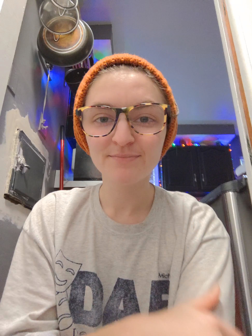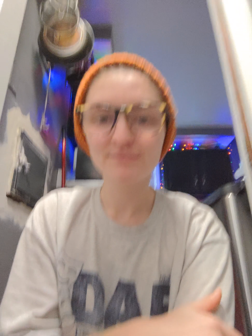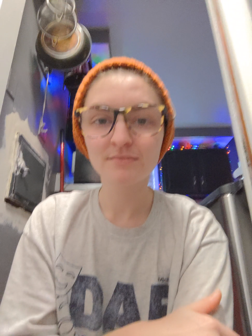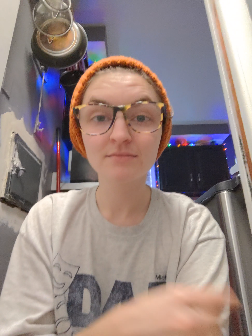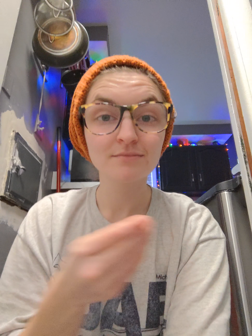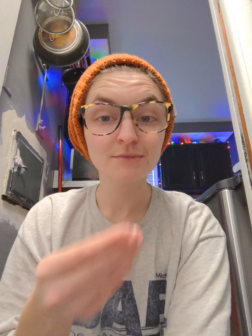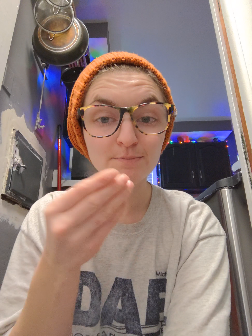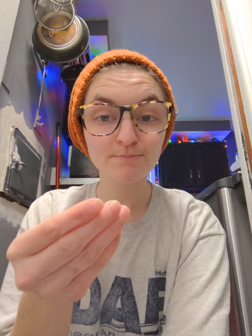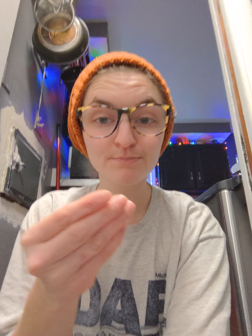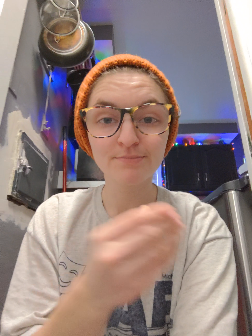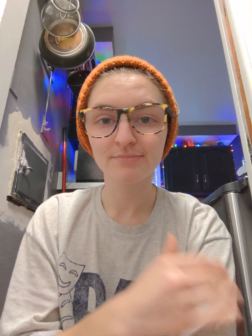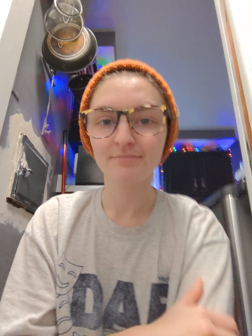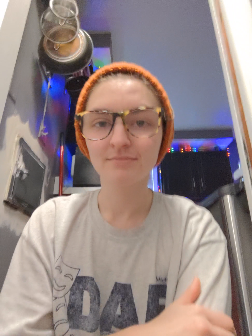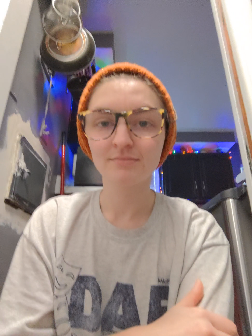give